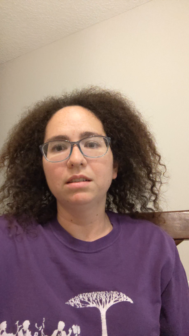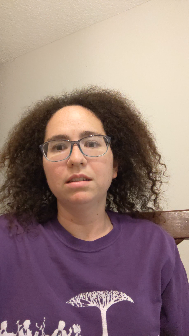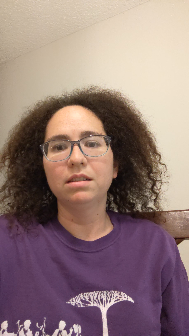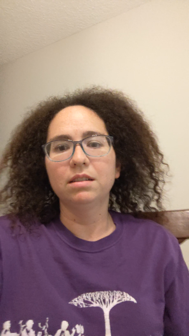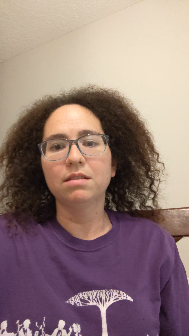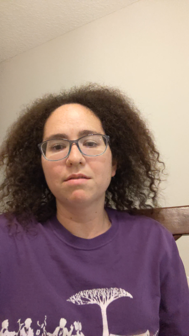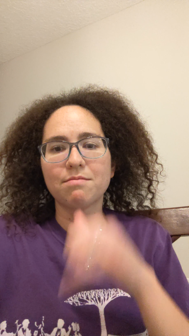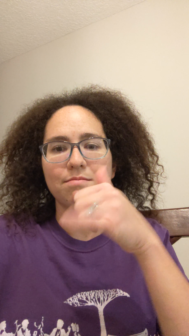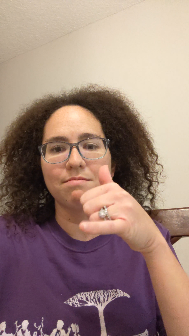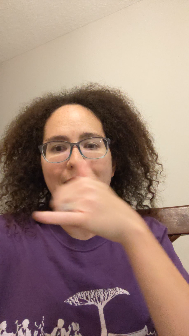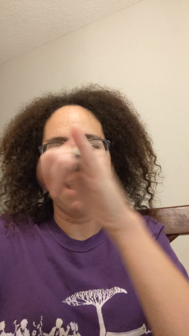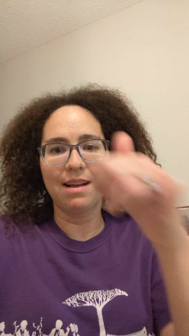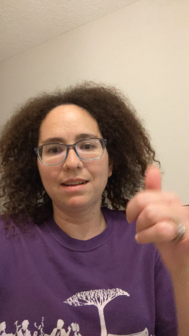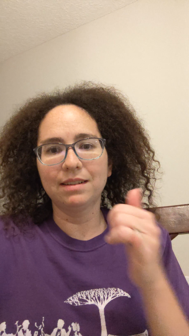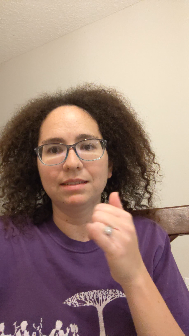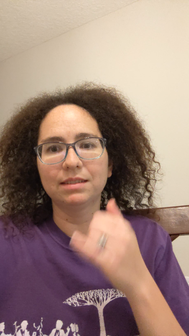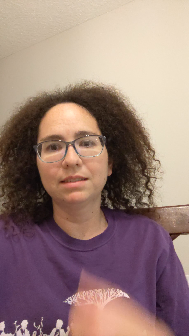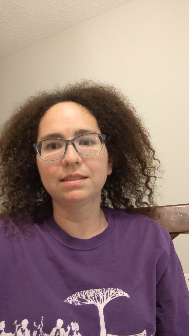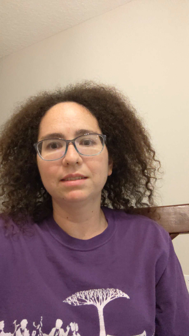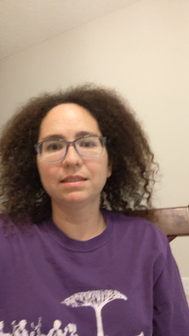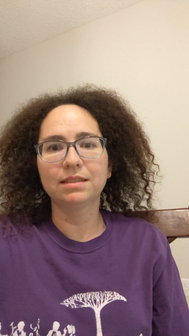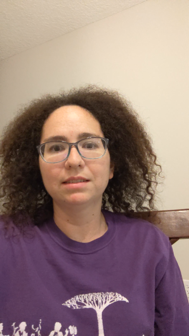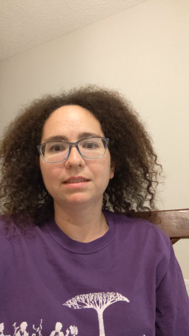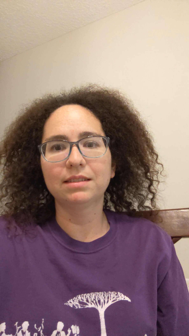play